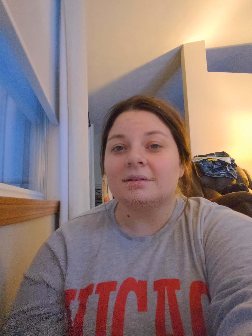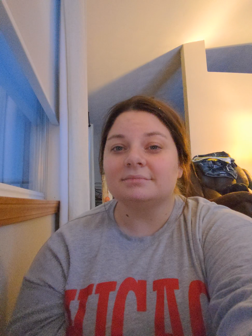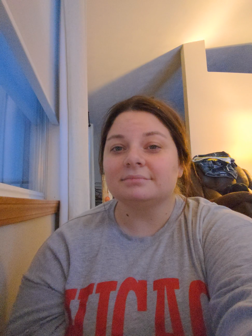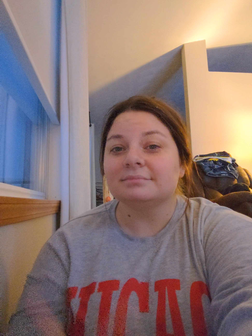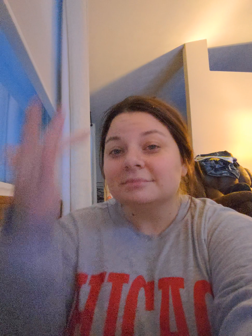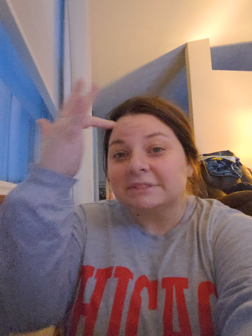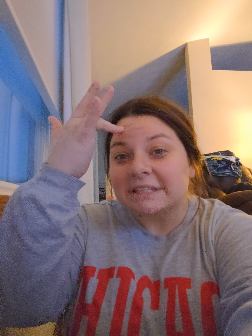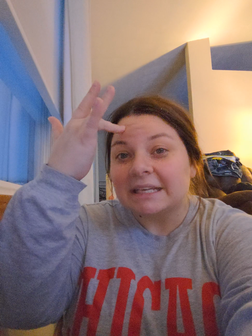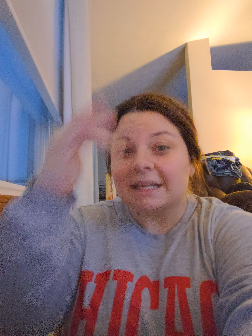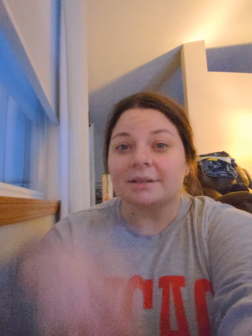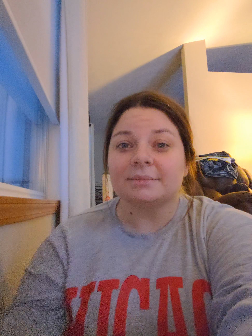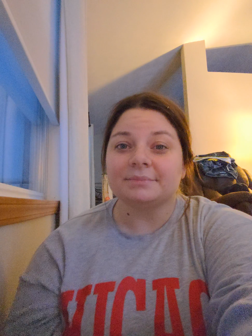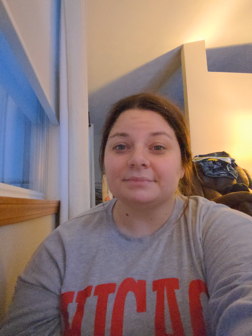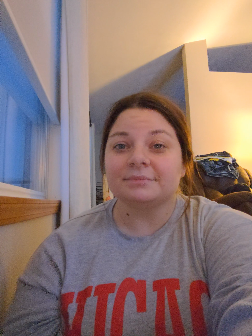sick